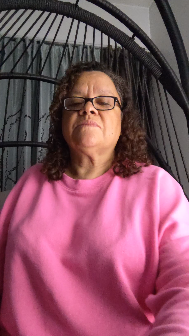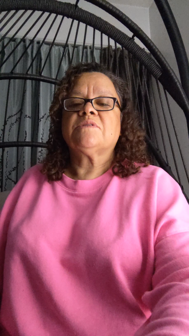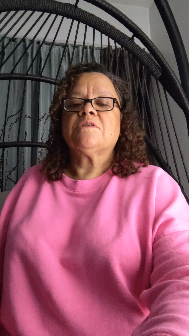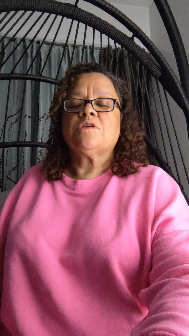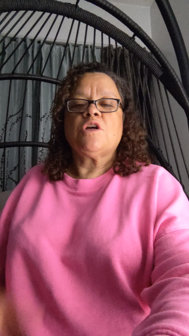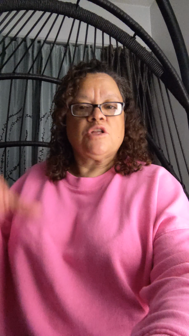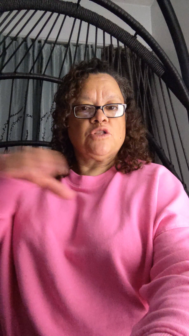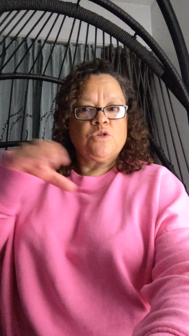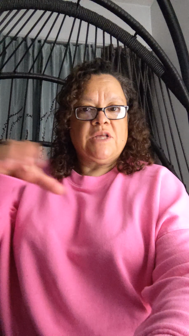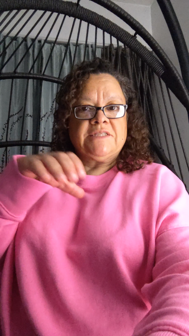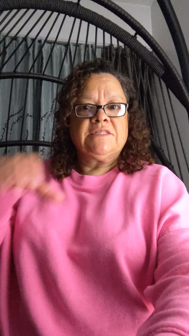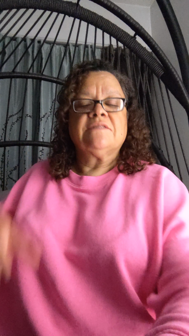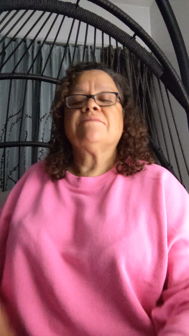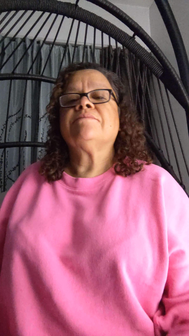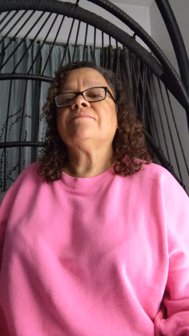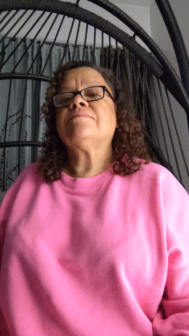does